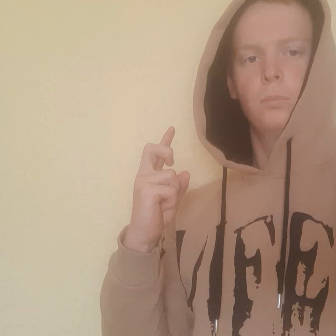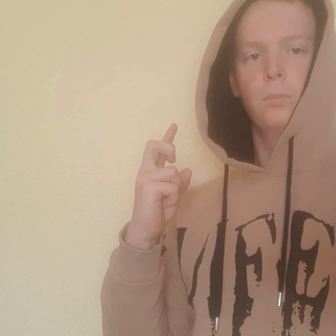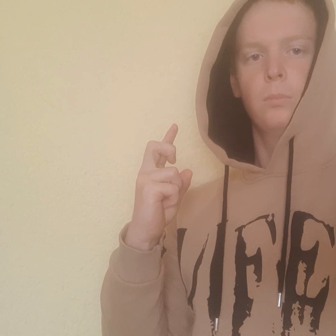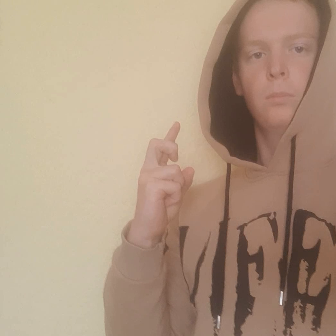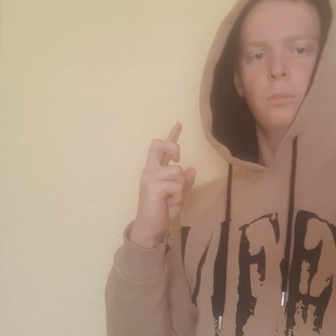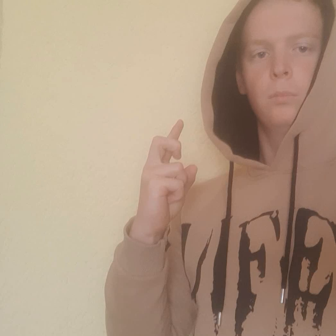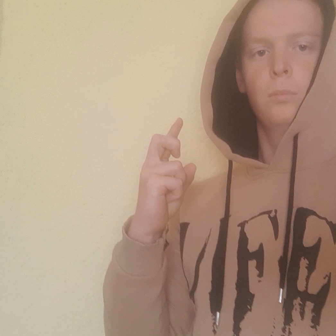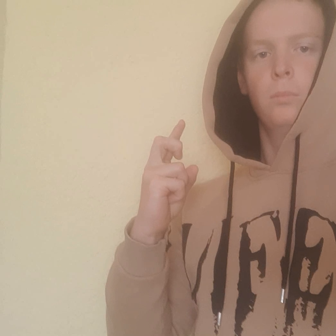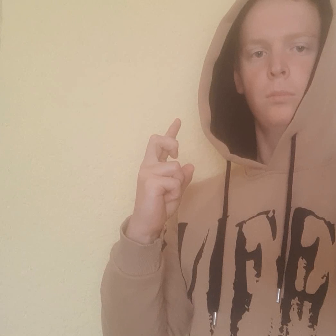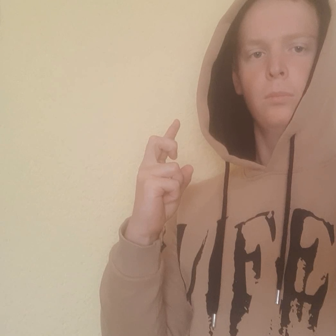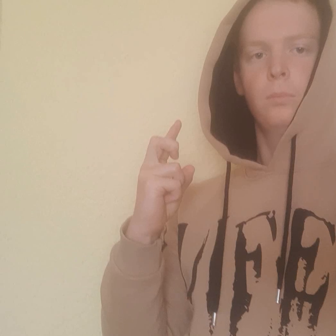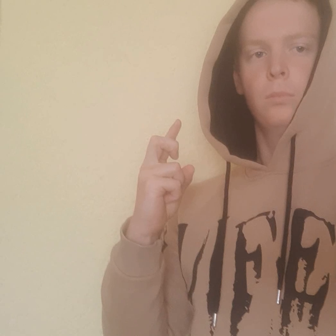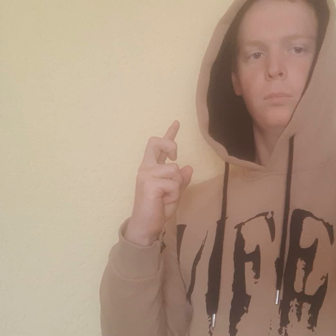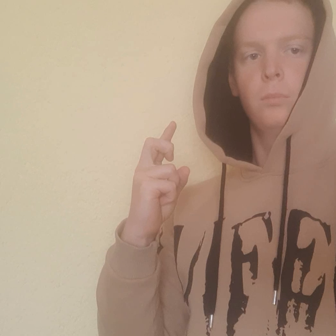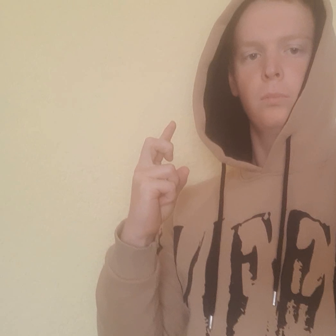Б